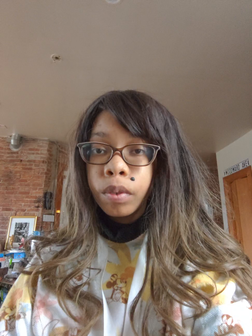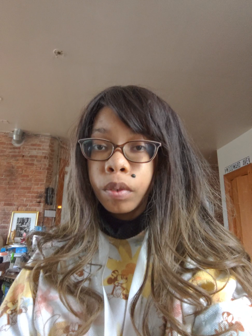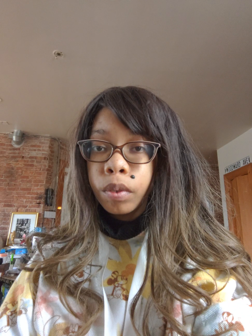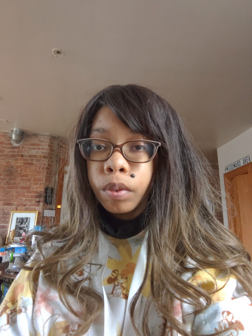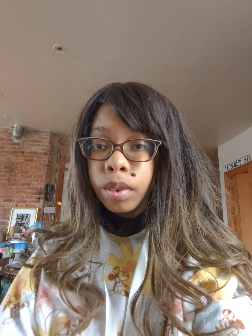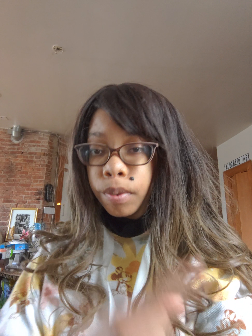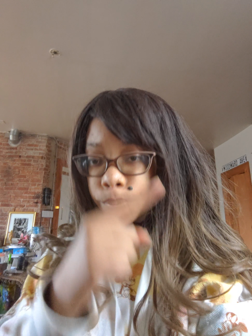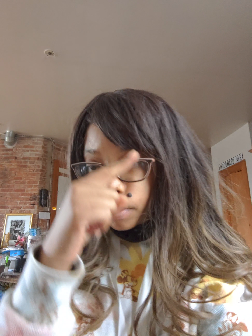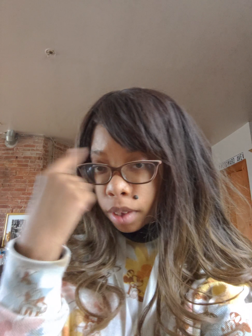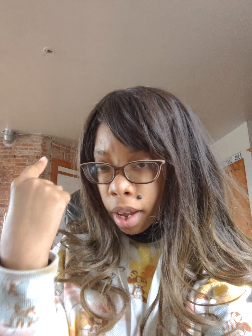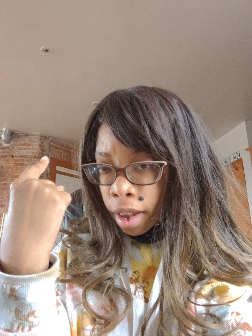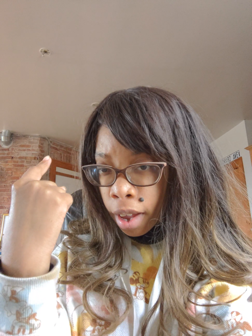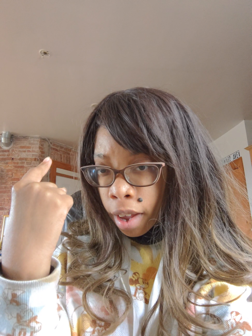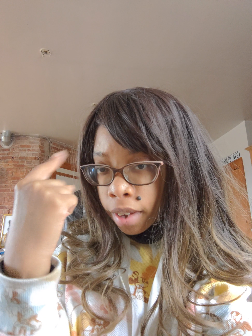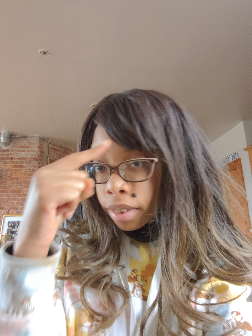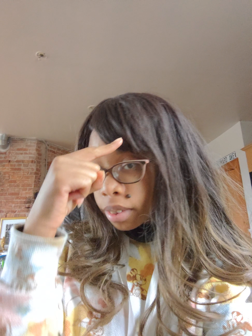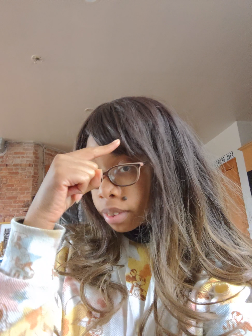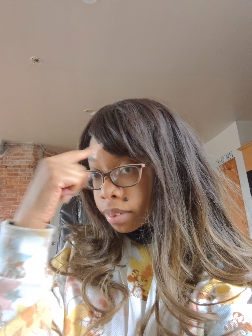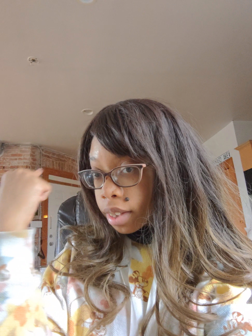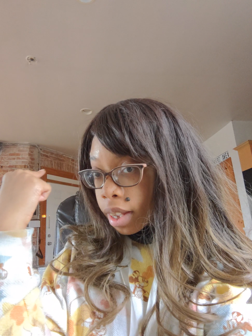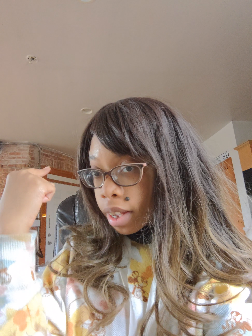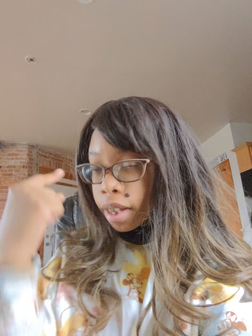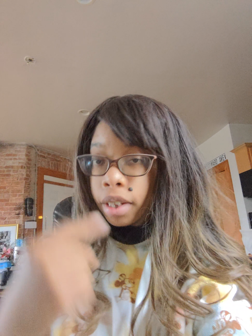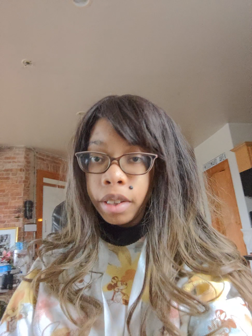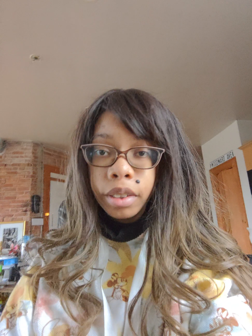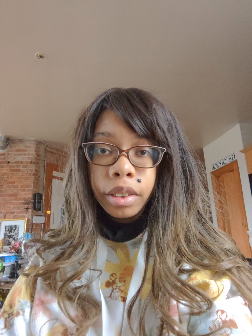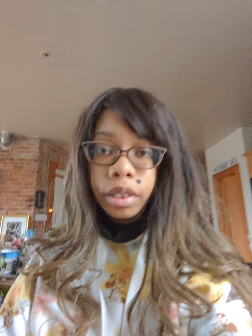black